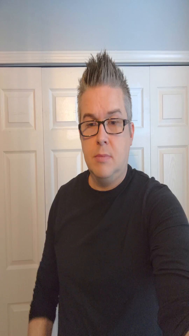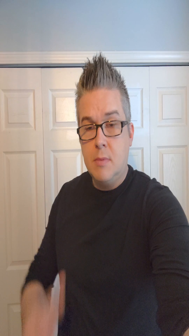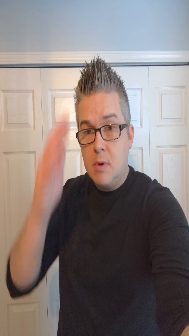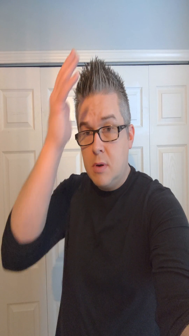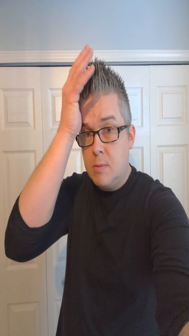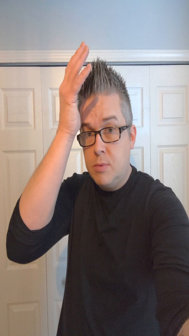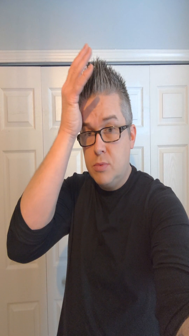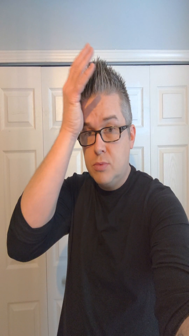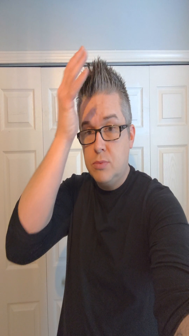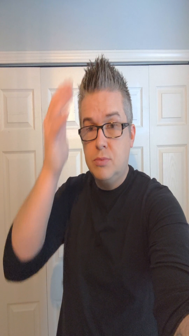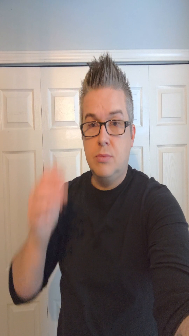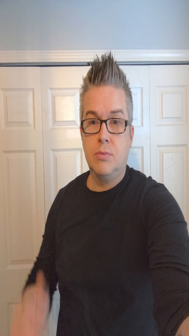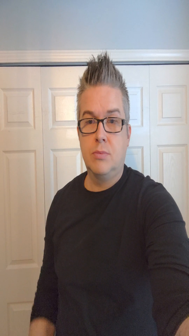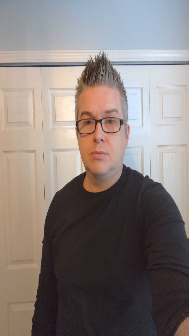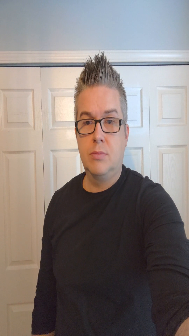garbage